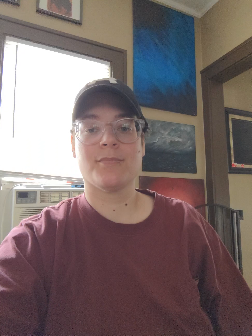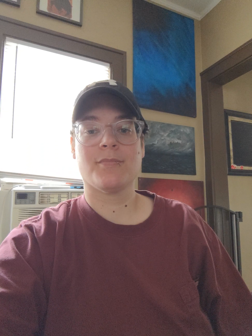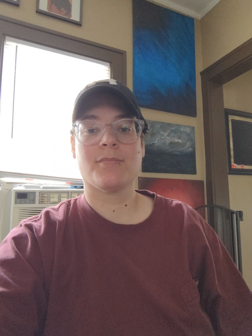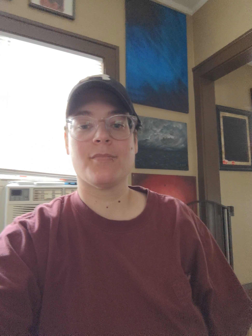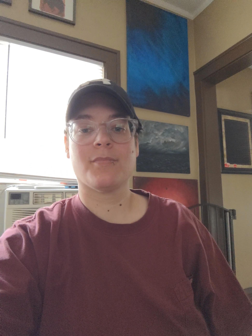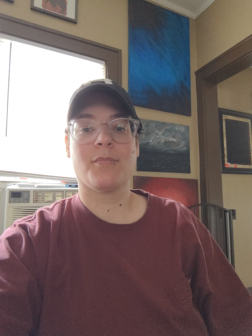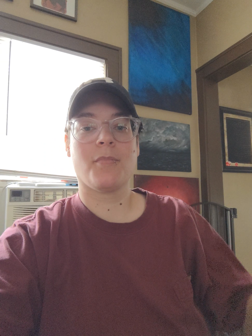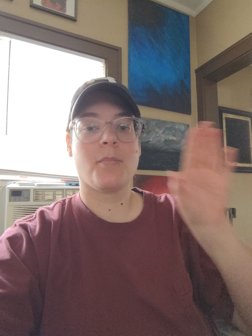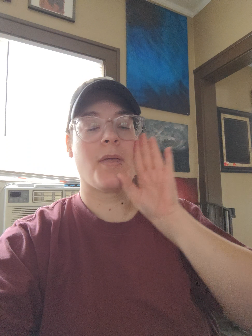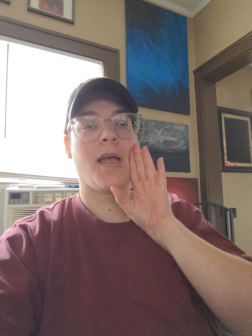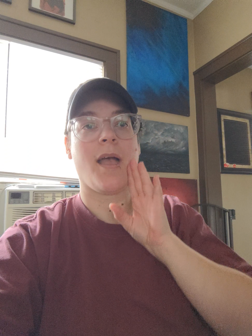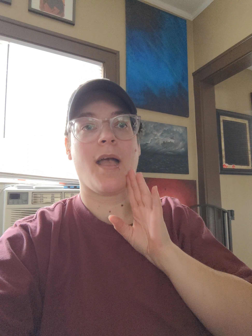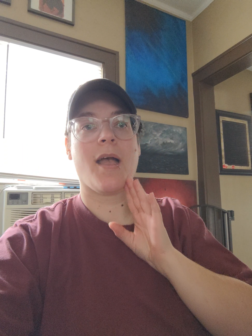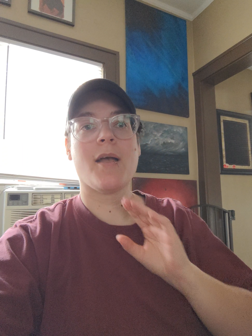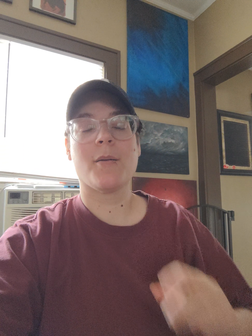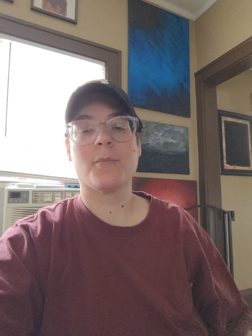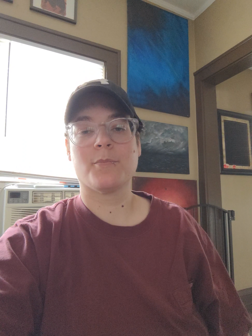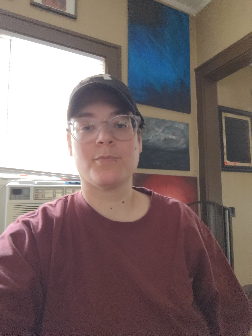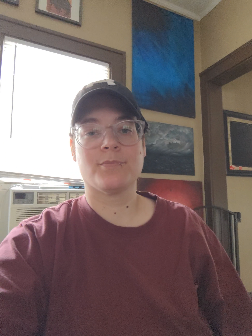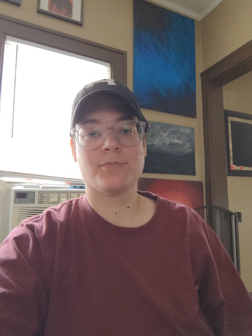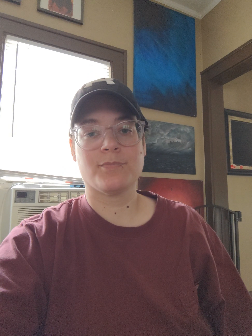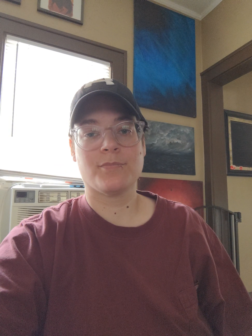brown